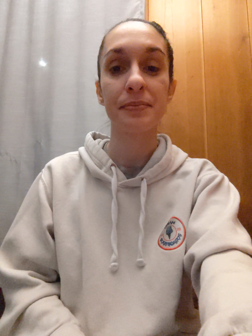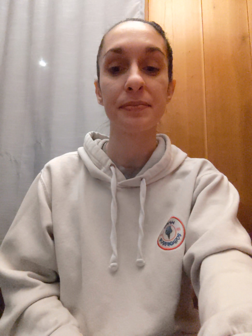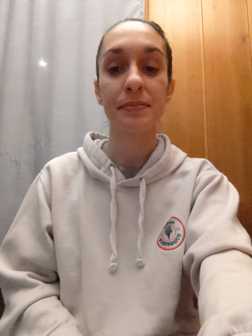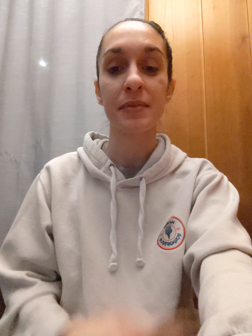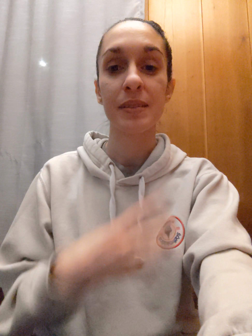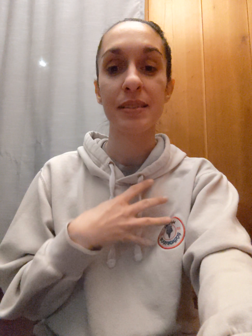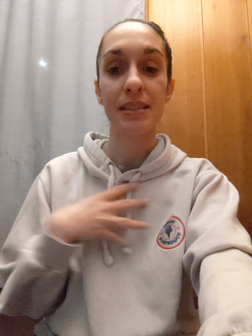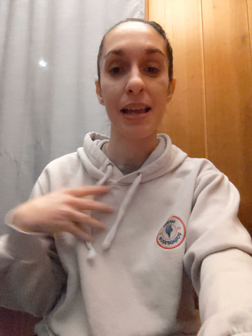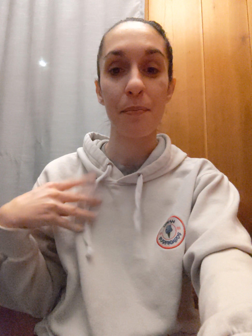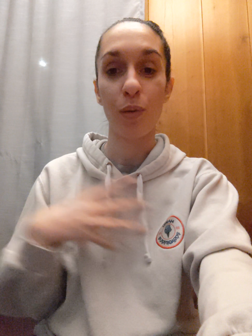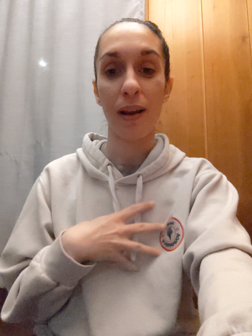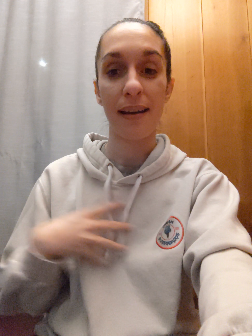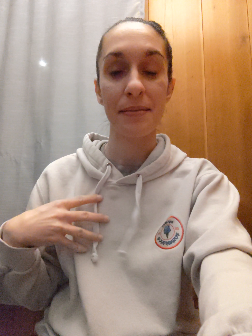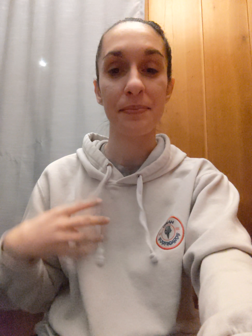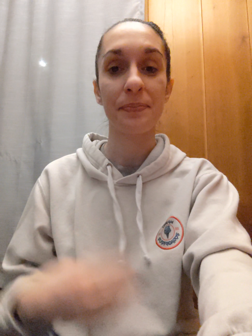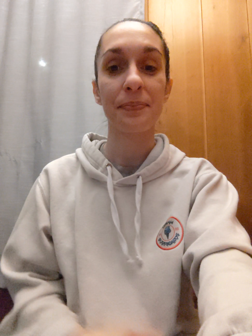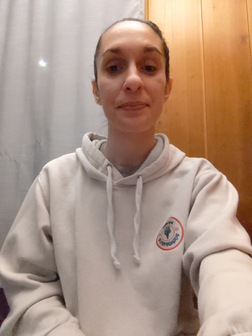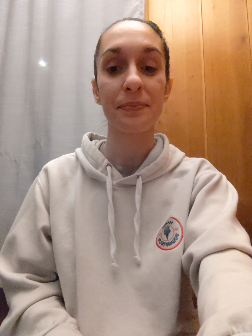zebra